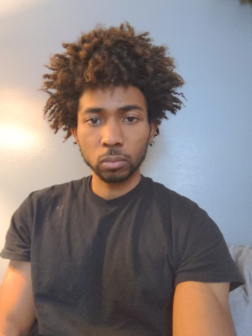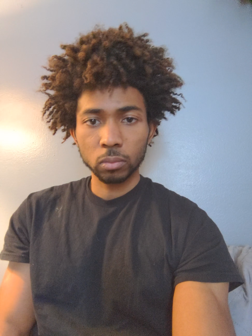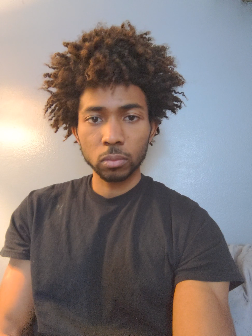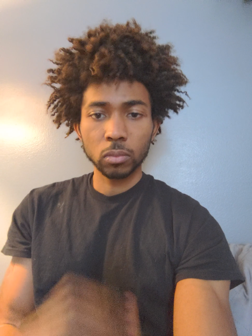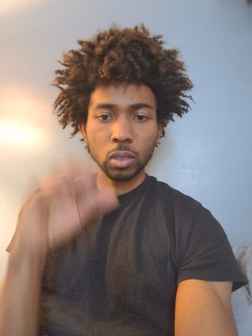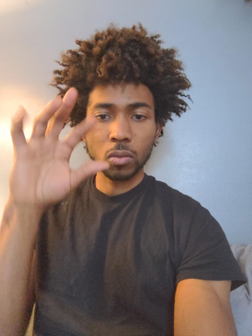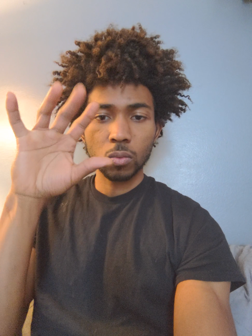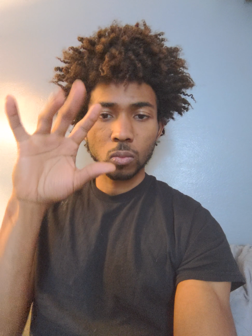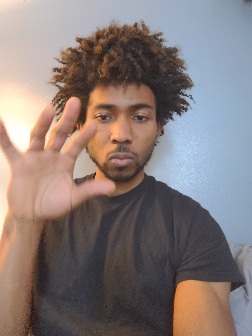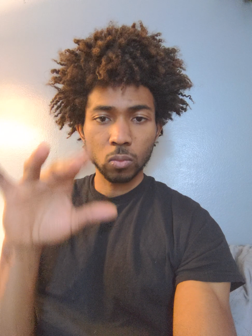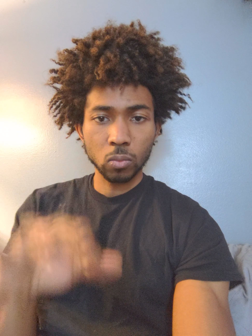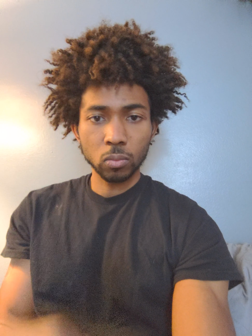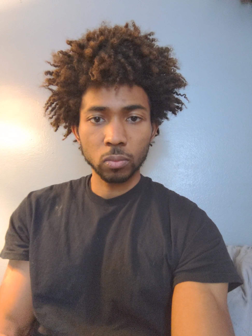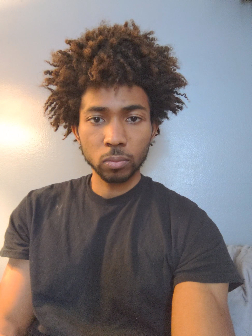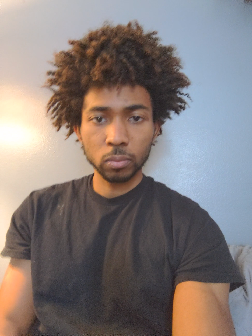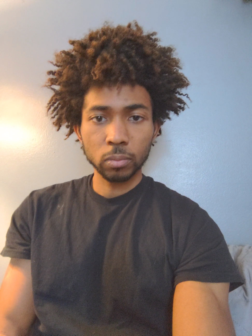snow